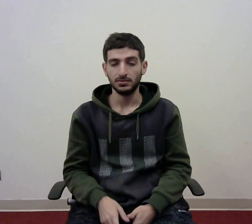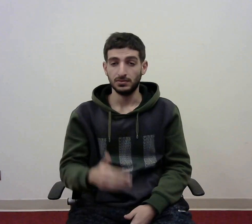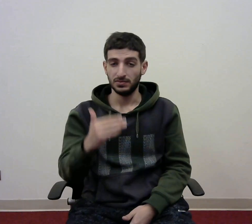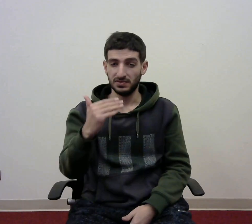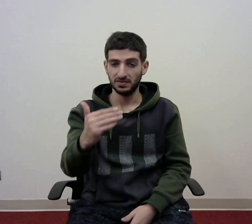siz